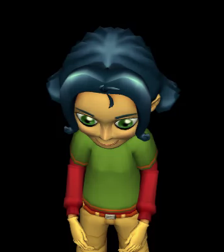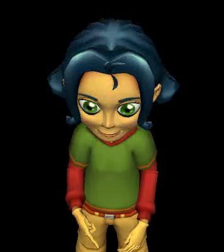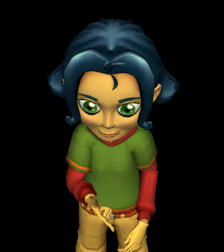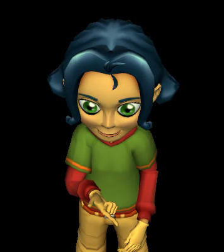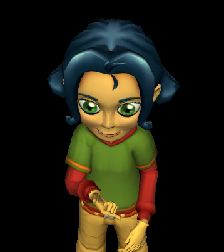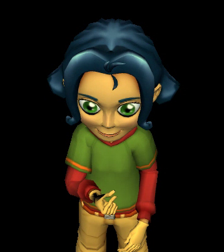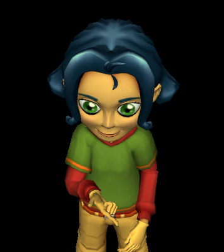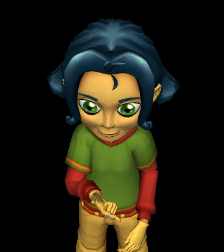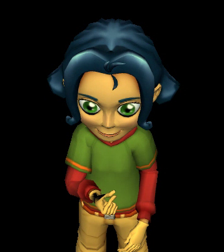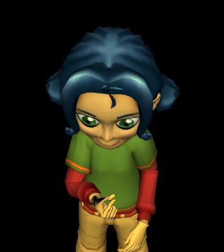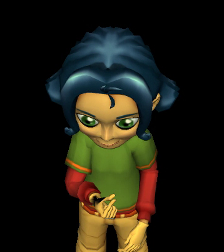مزدوج